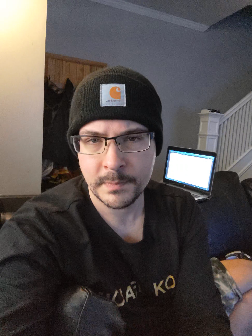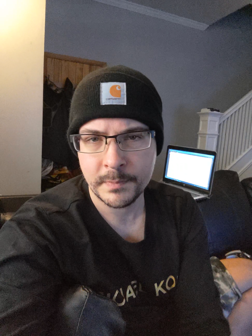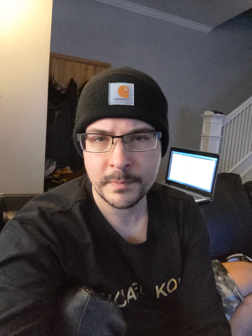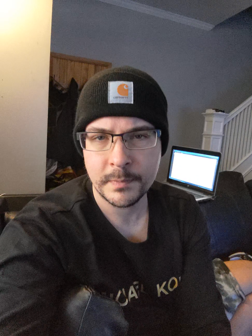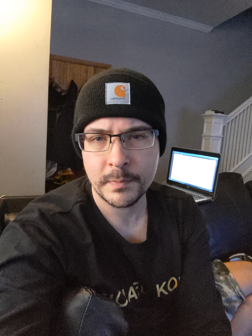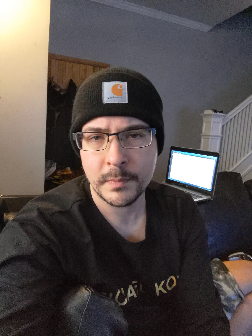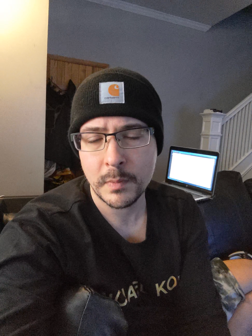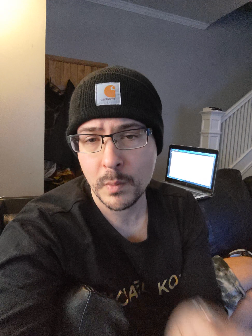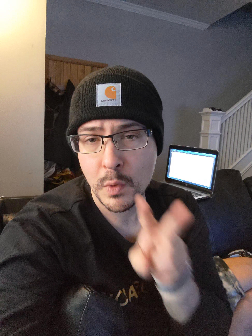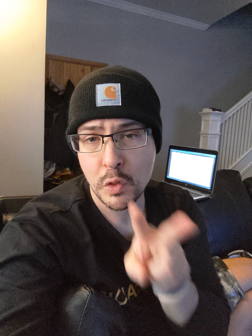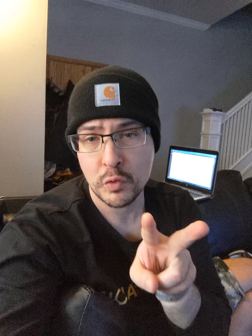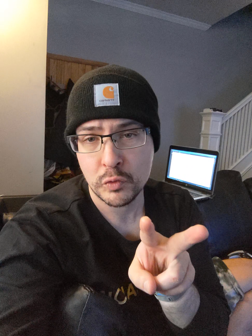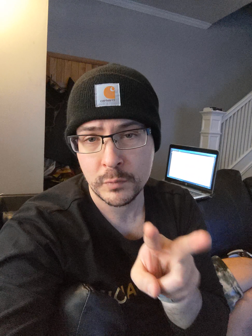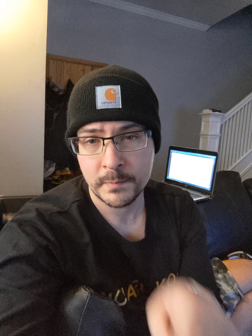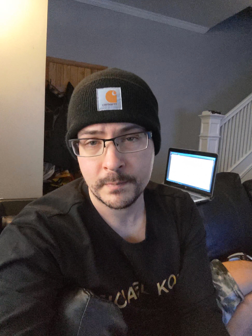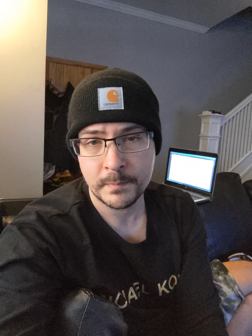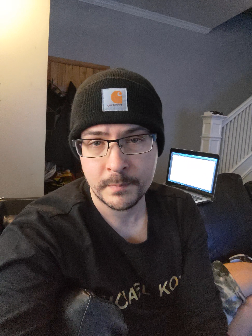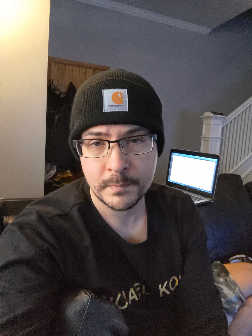look